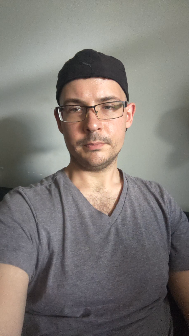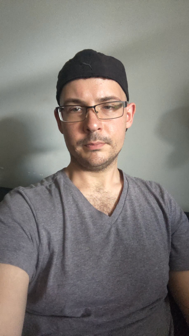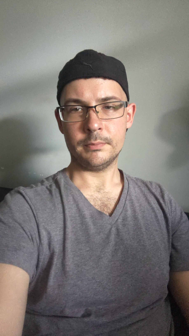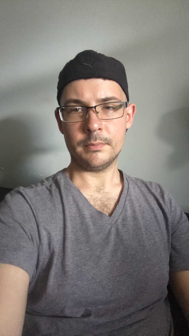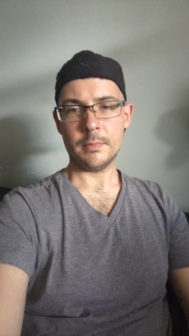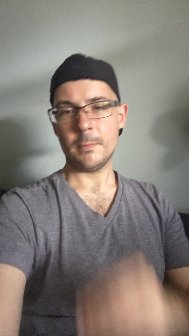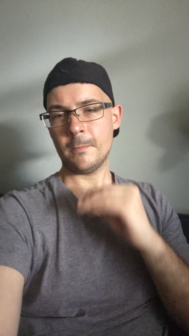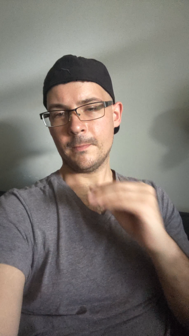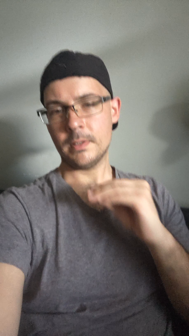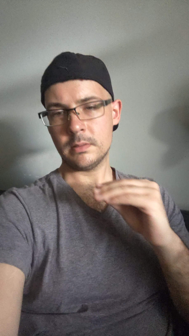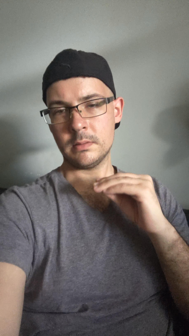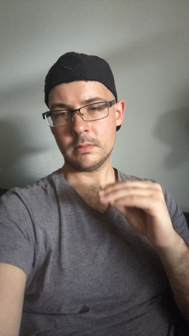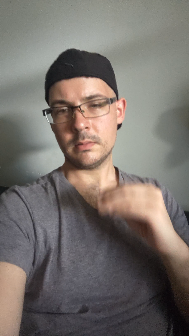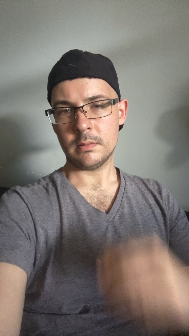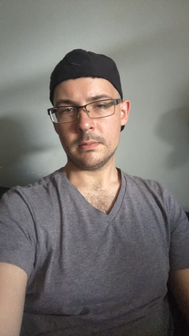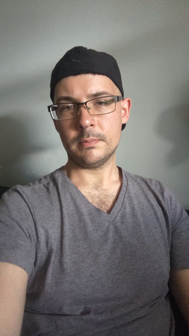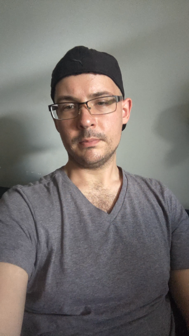fix